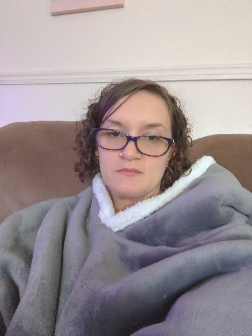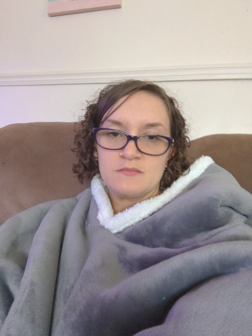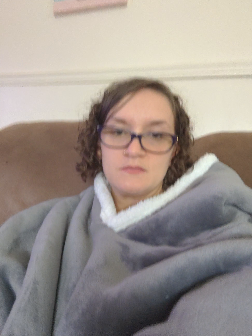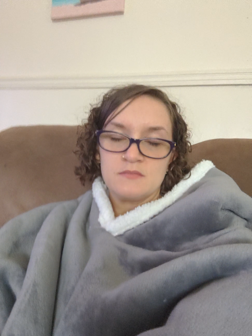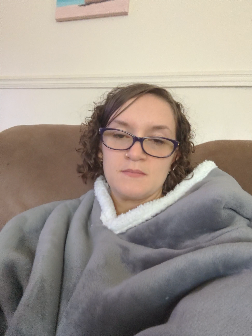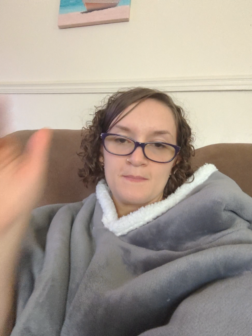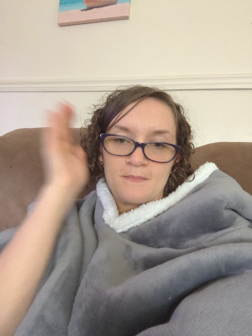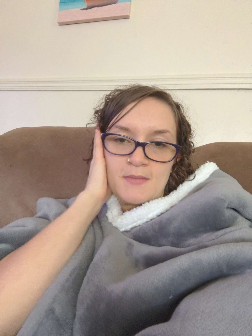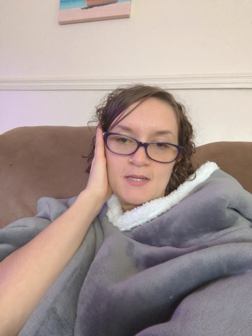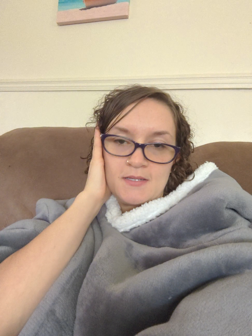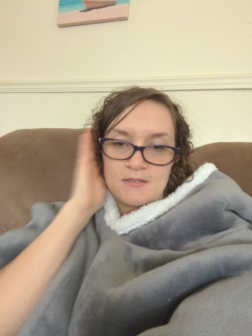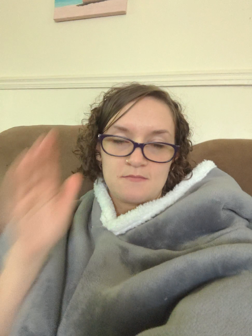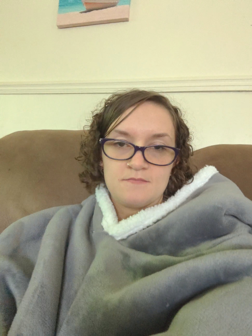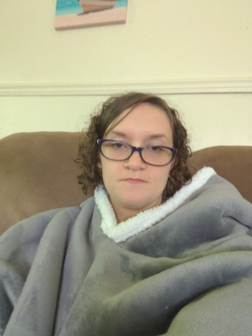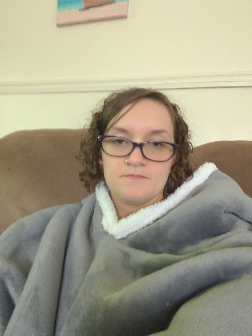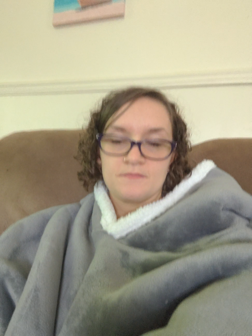bed